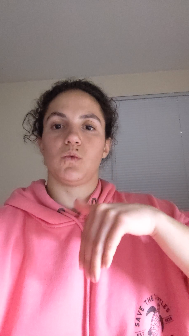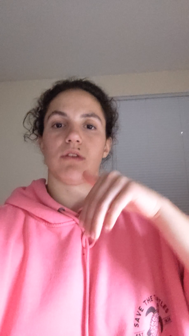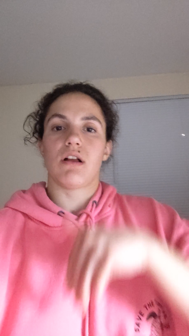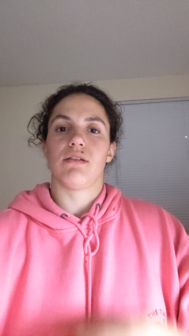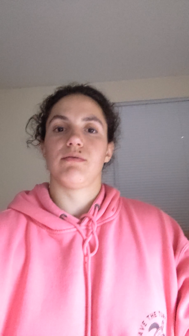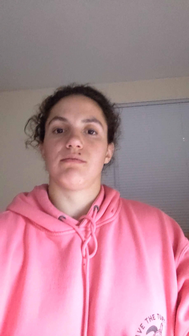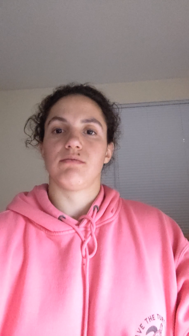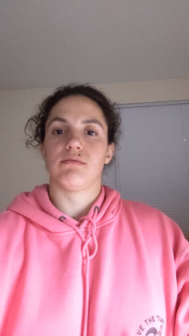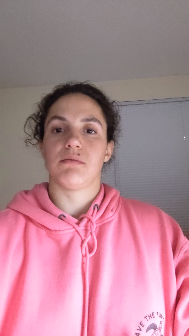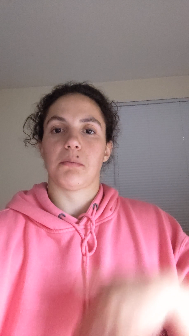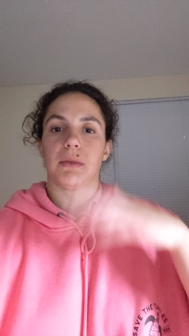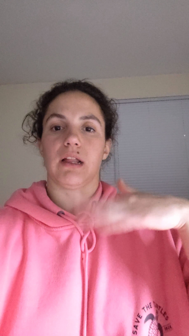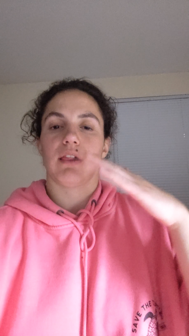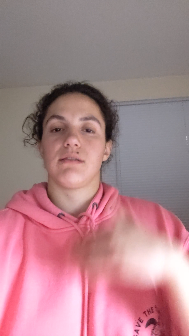build